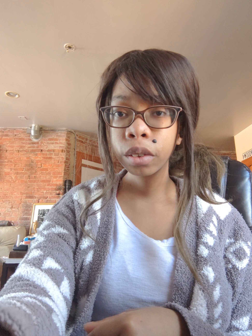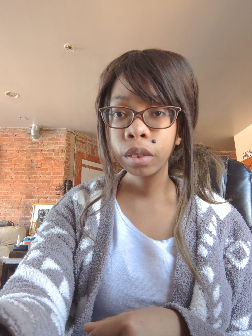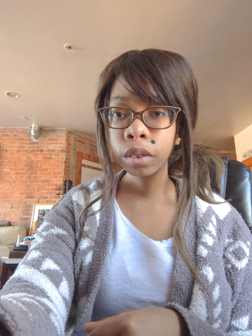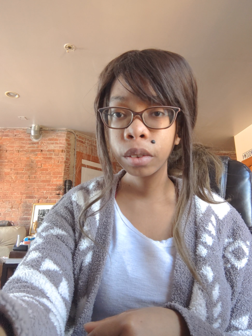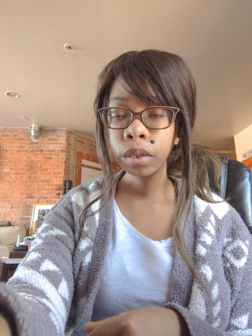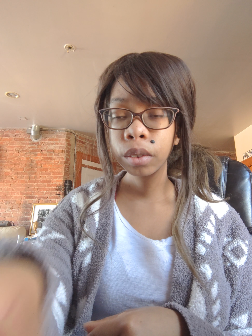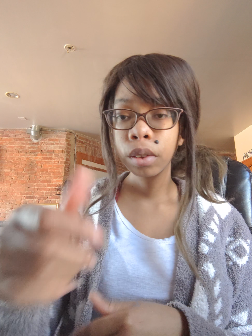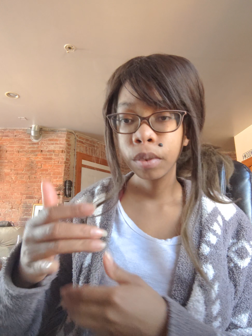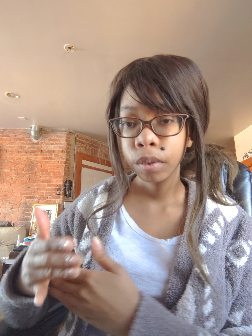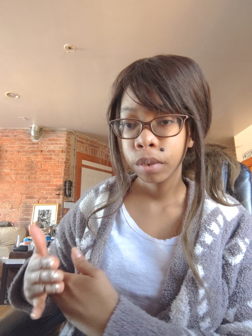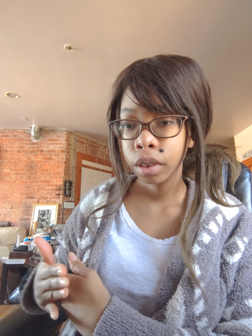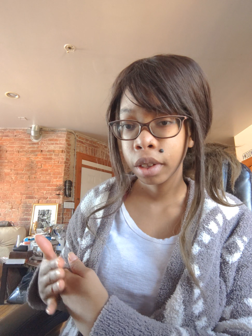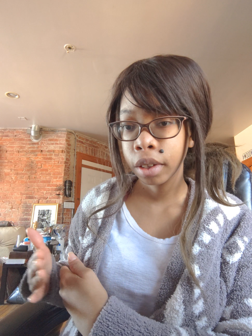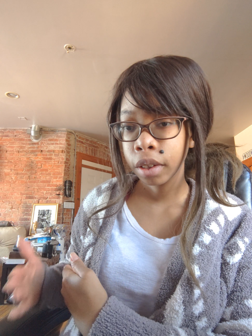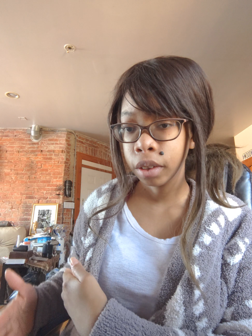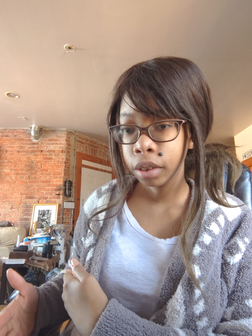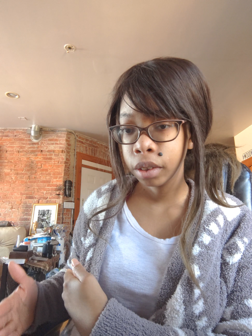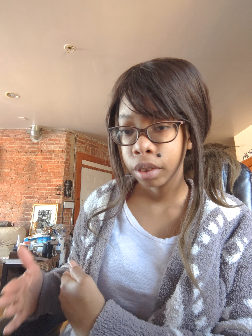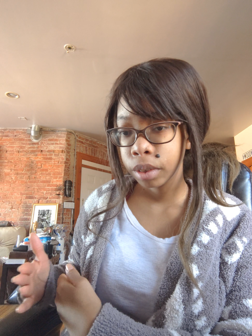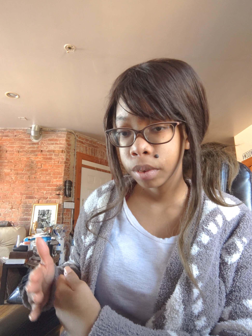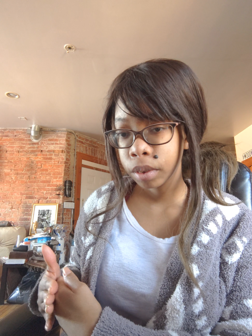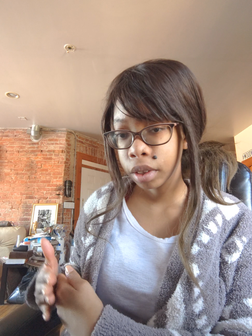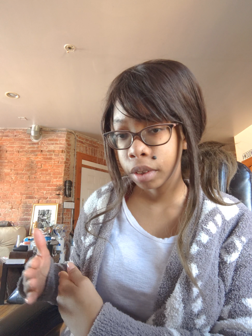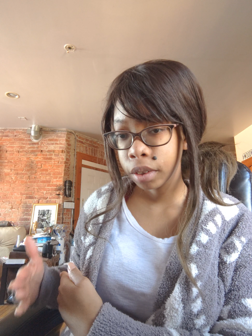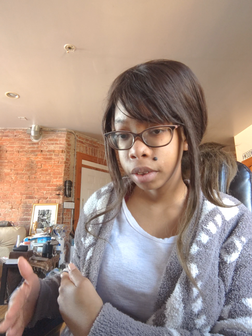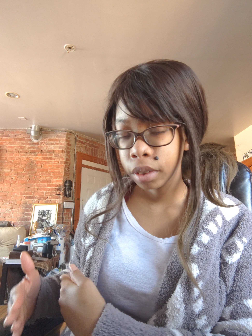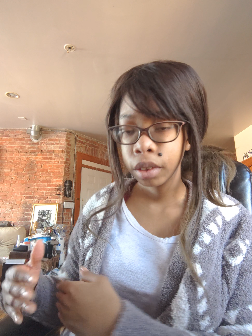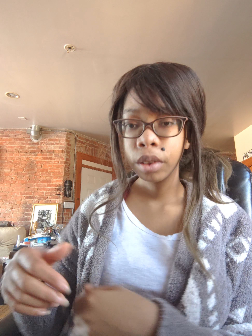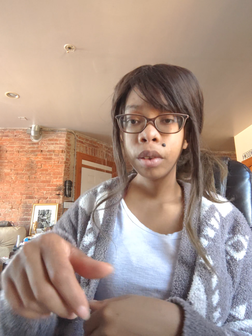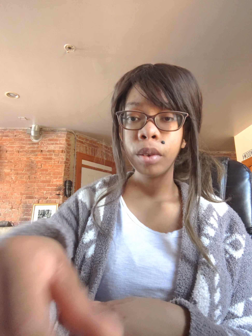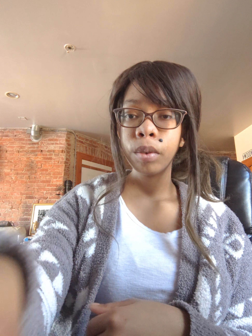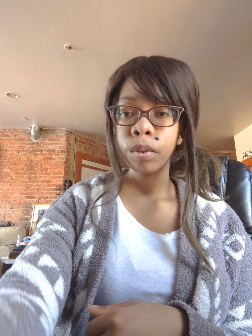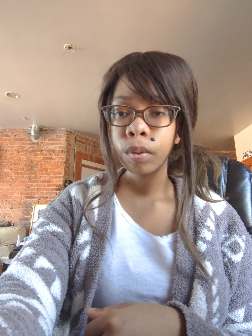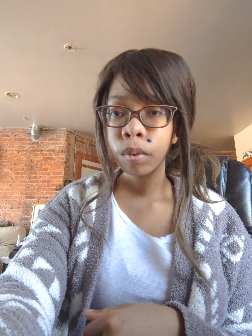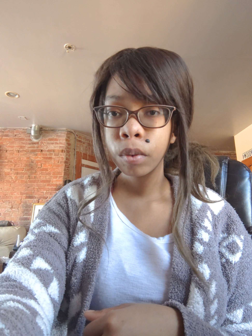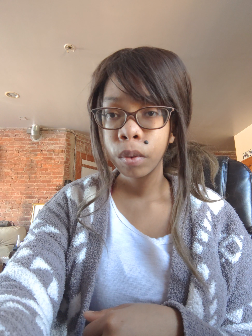beside